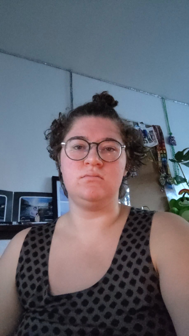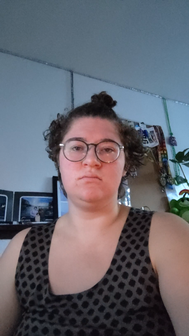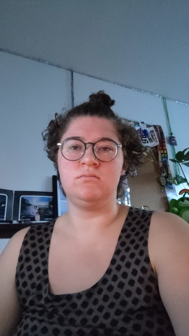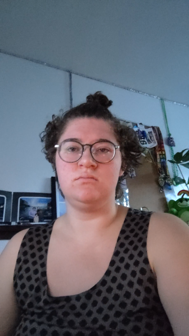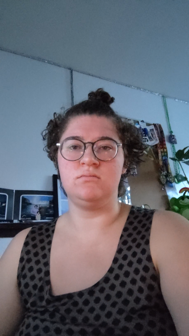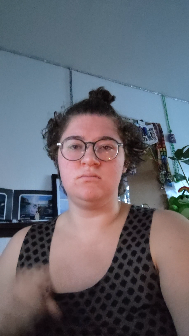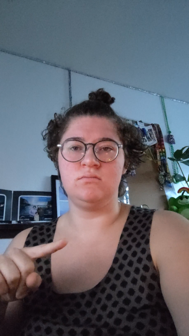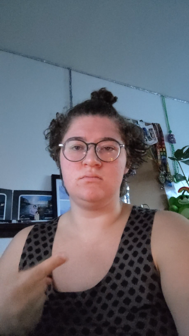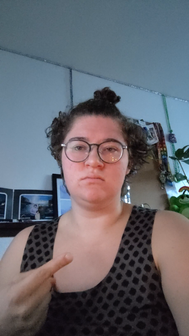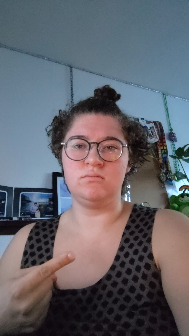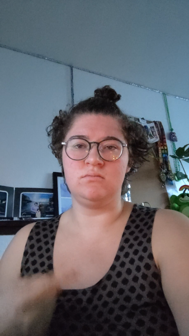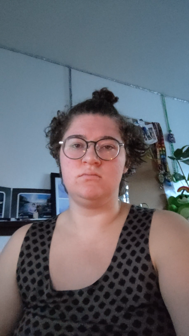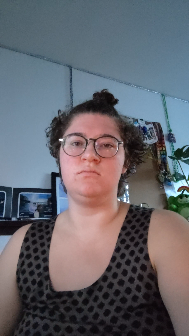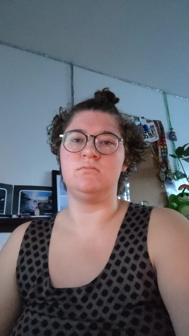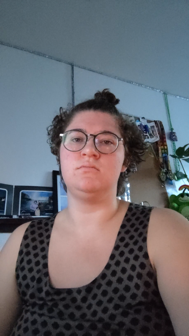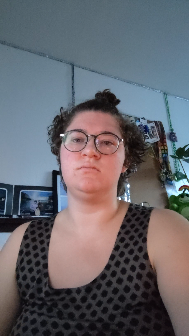hurt